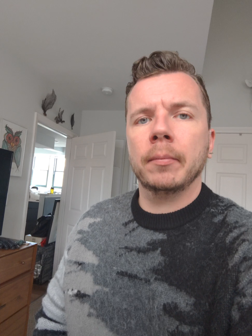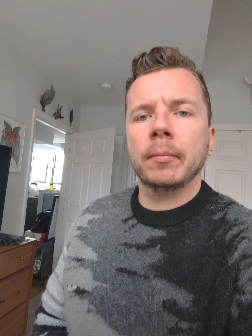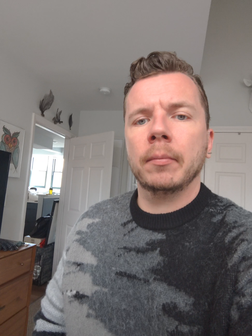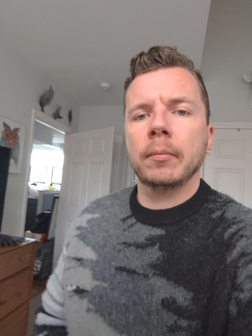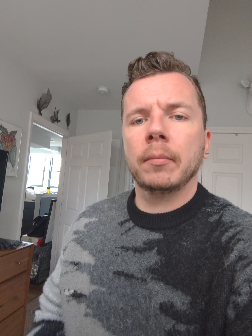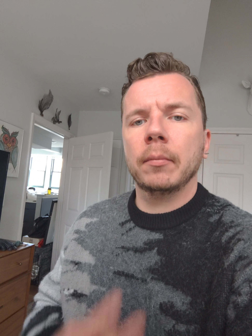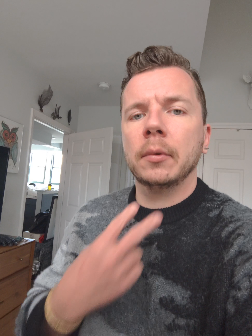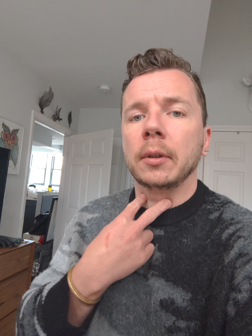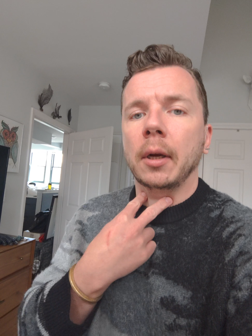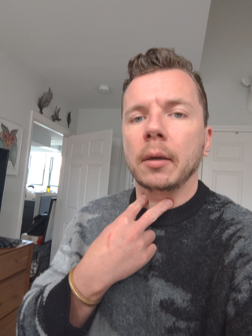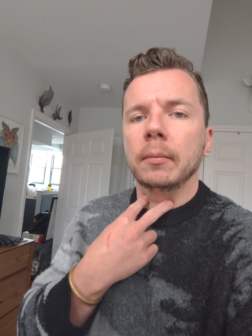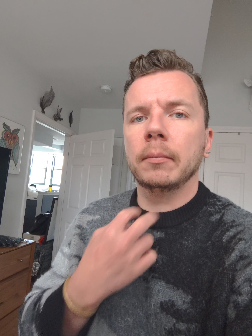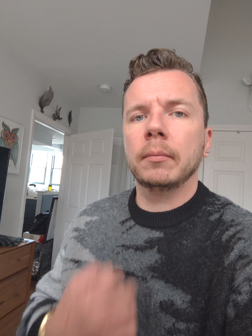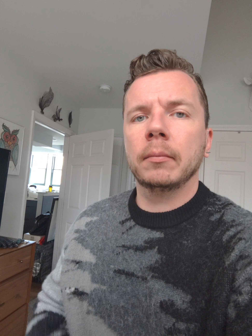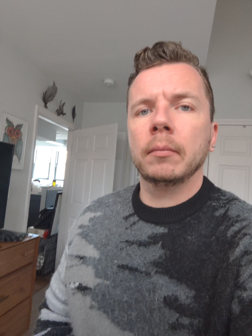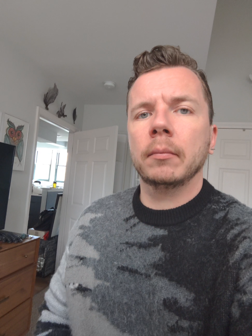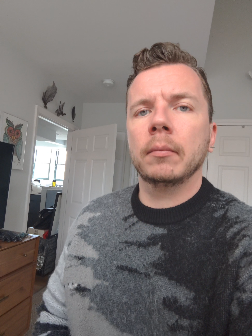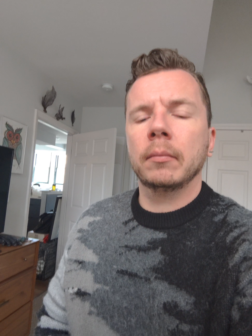stuck